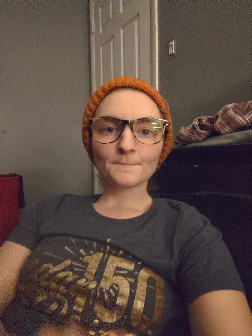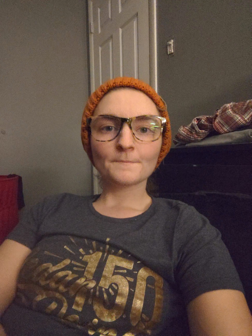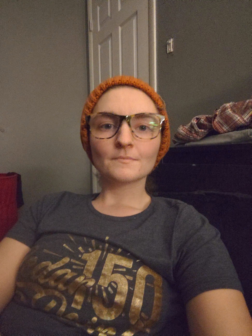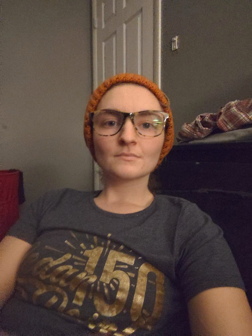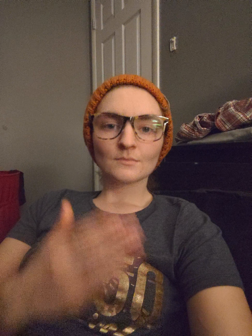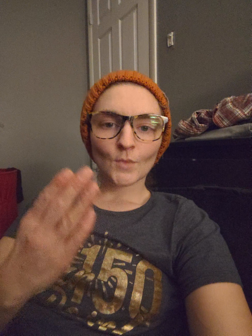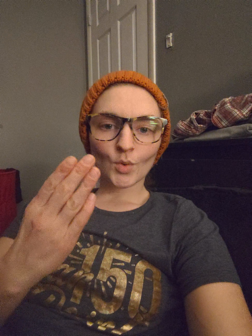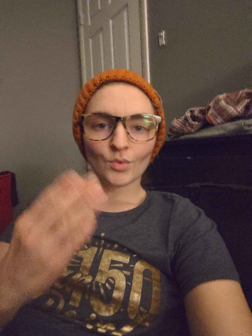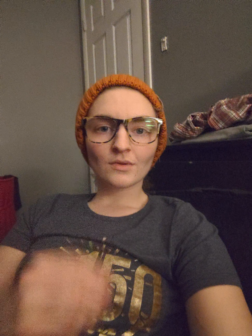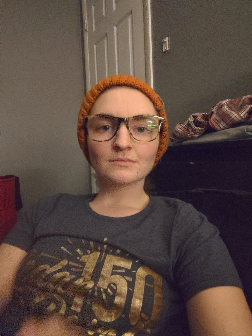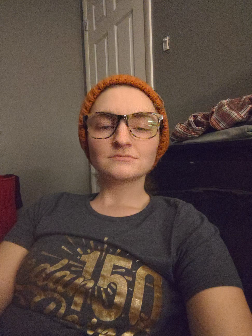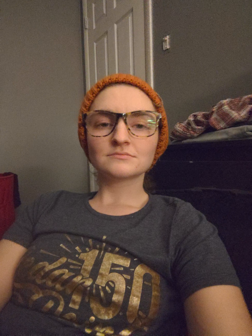morning